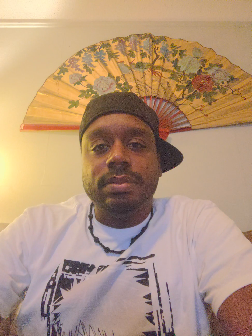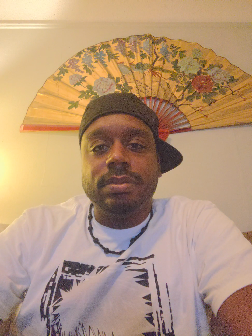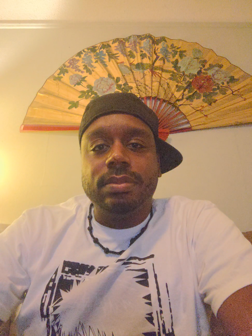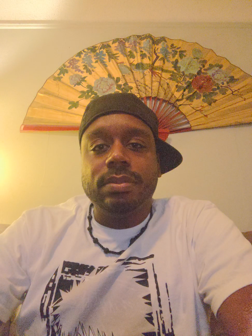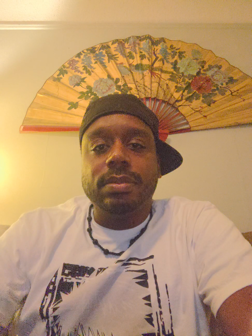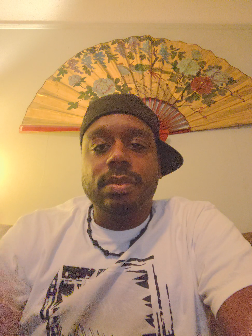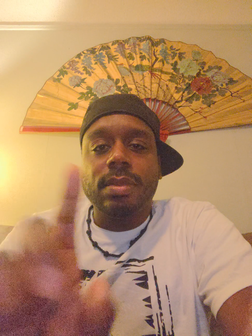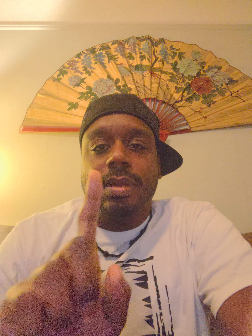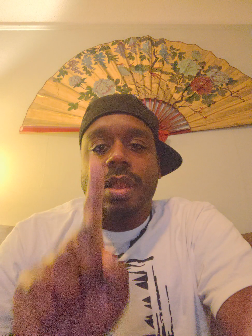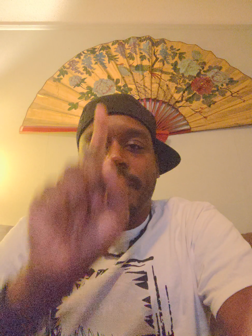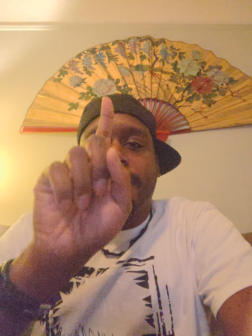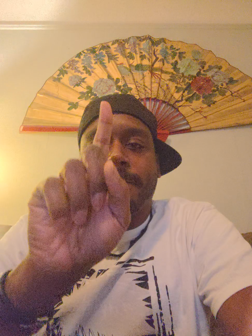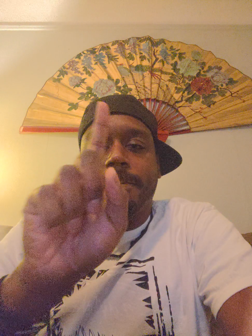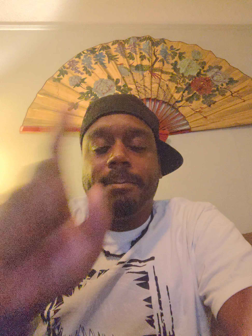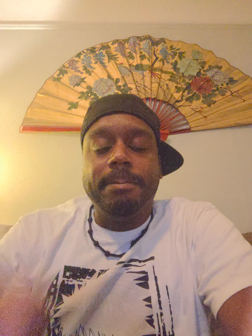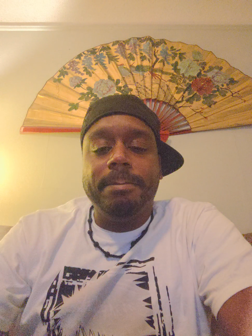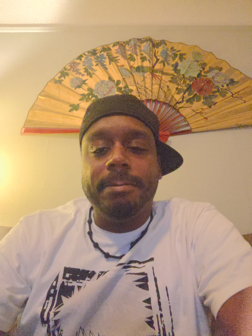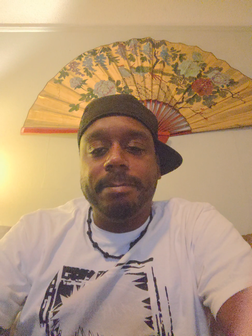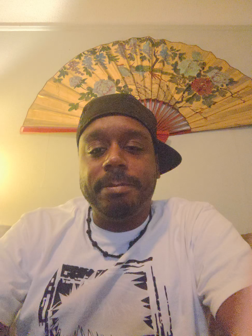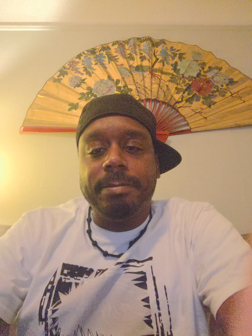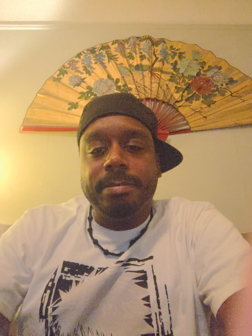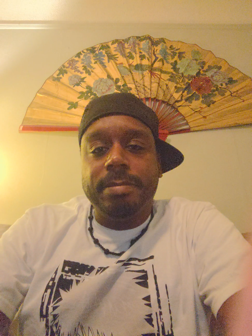up